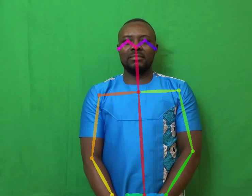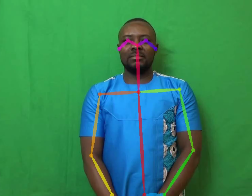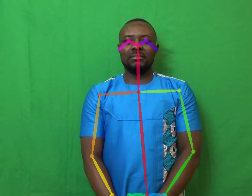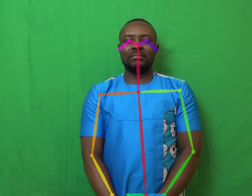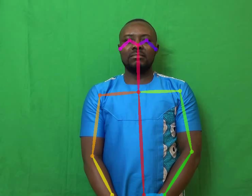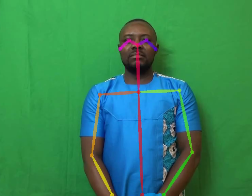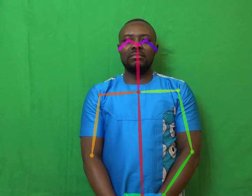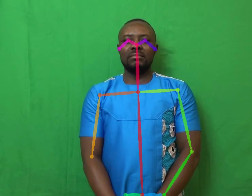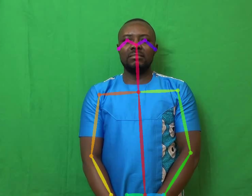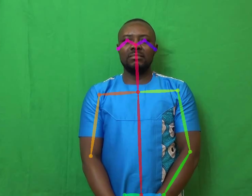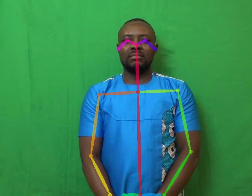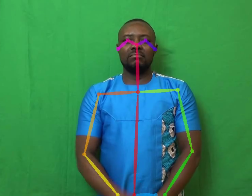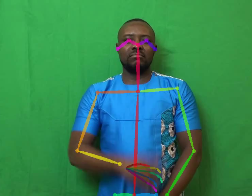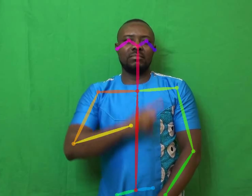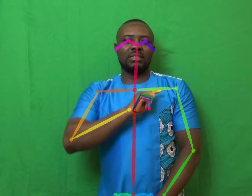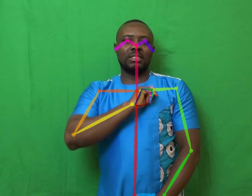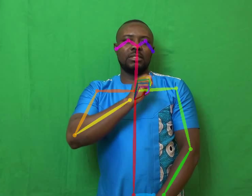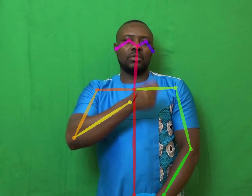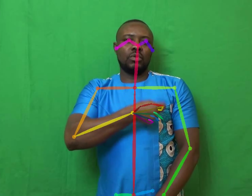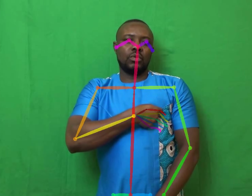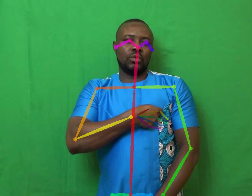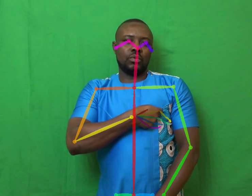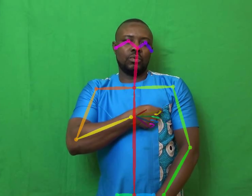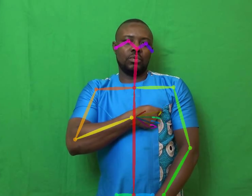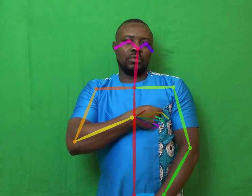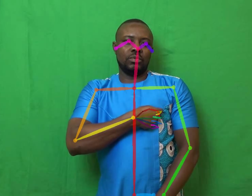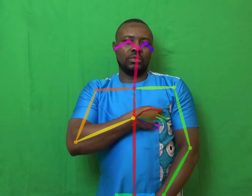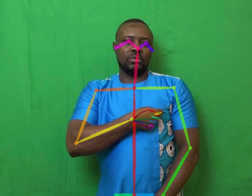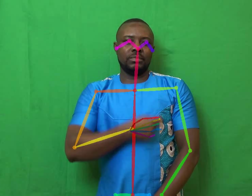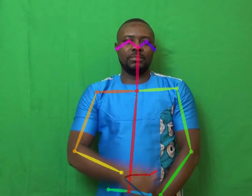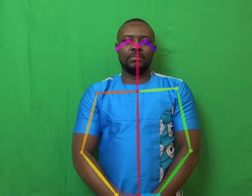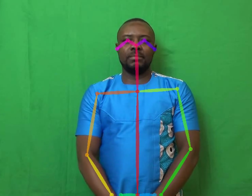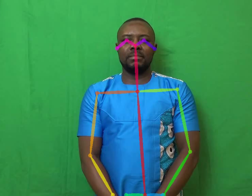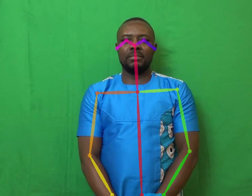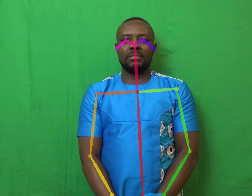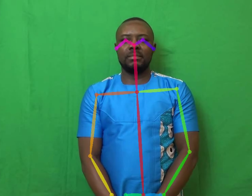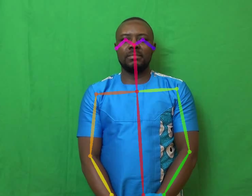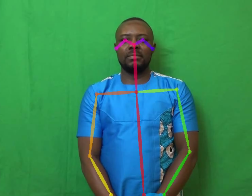Togo